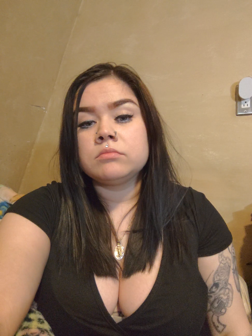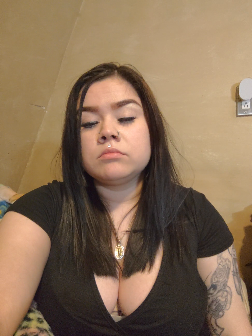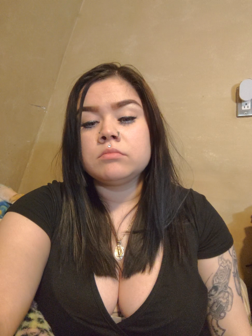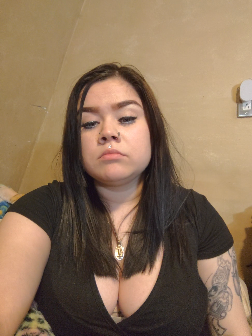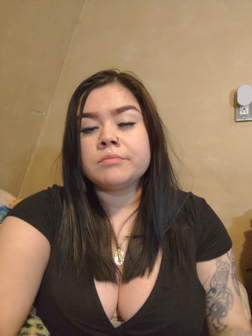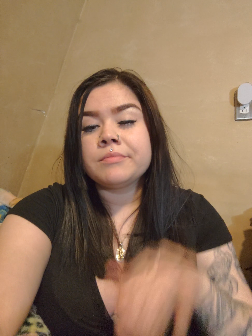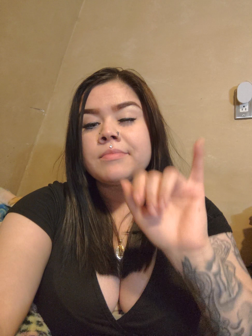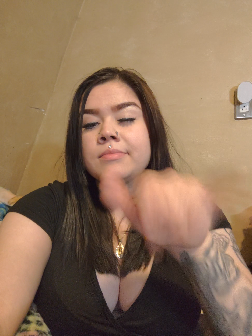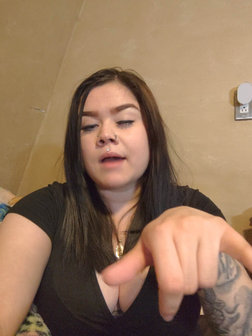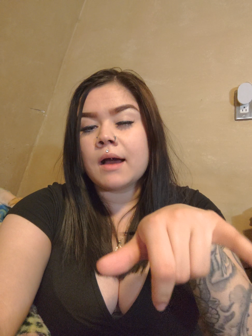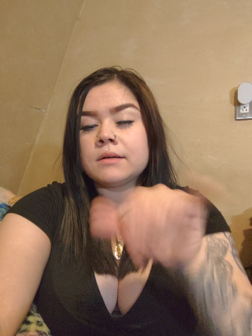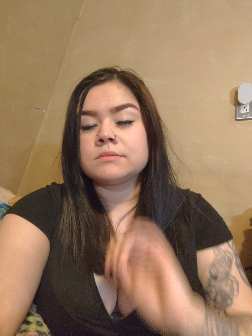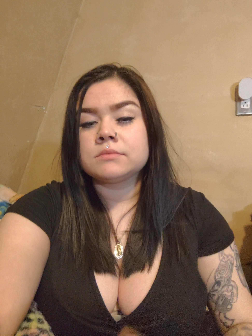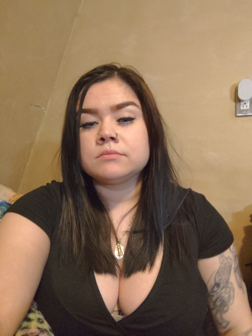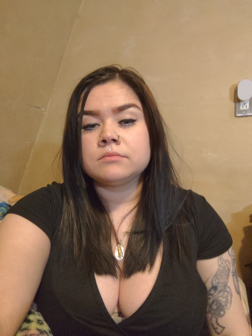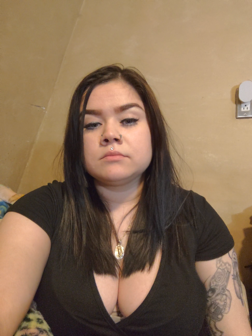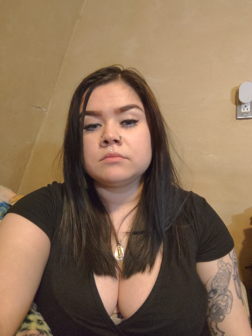that